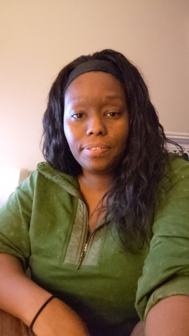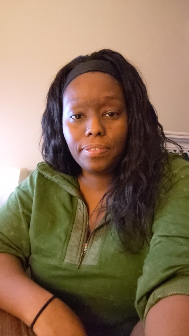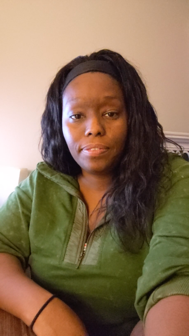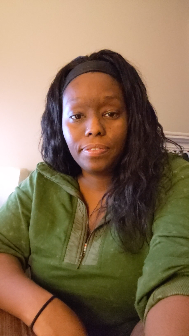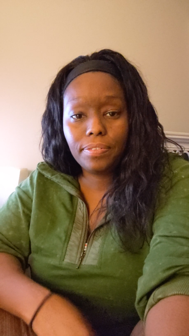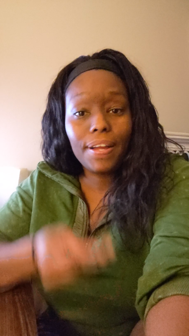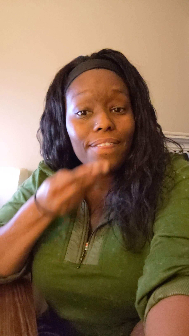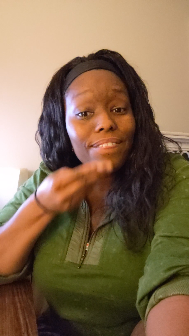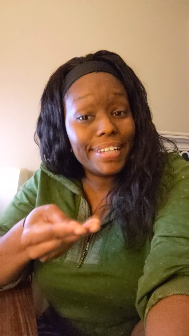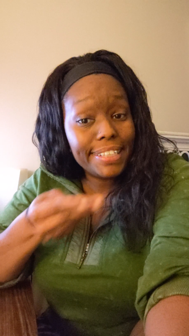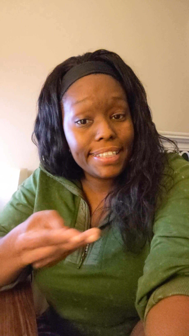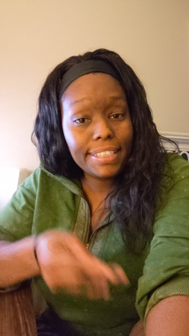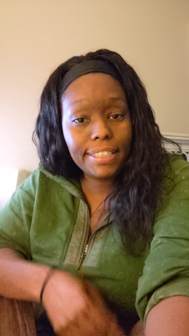feed